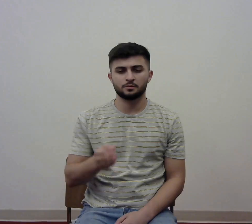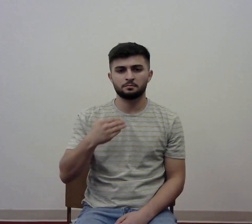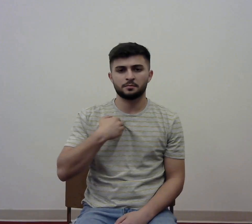mən